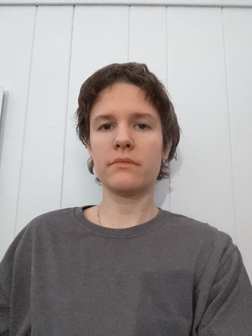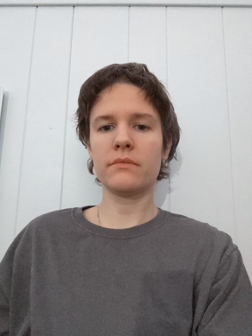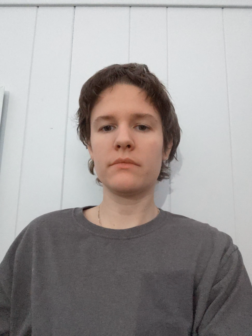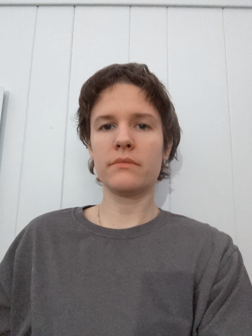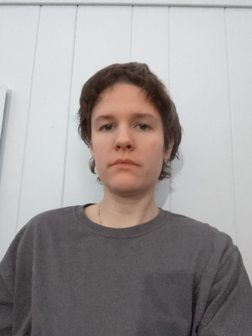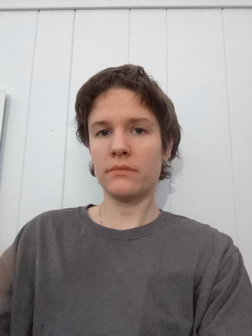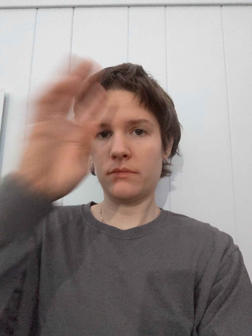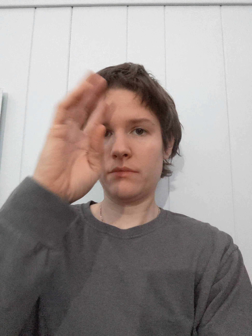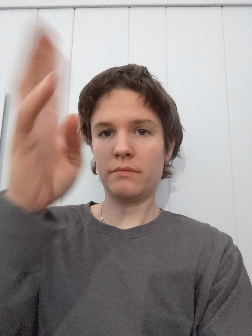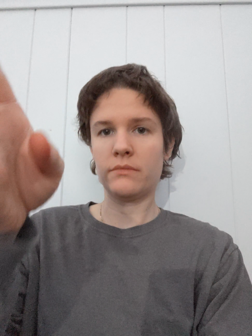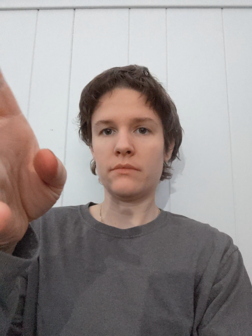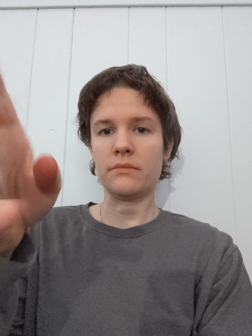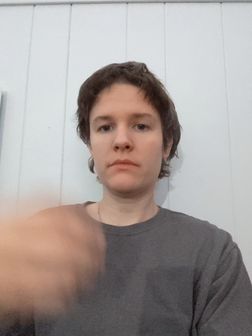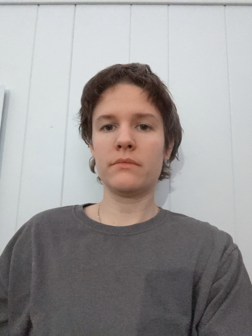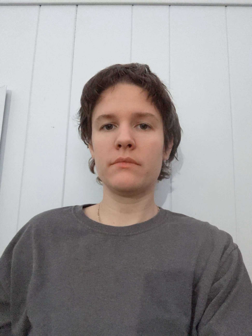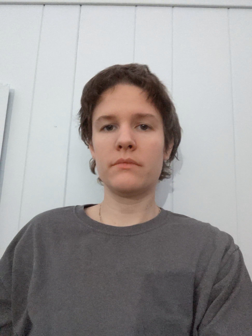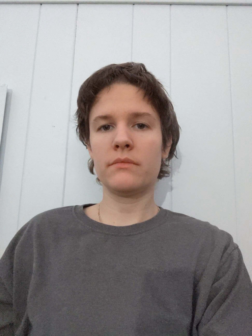pretend